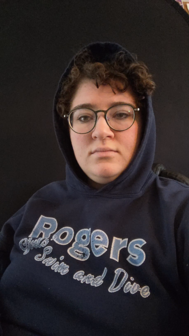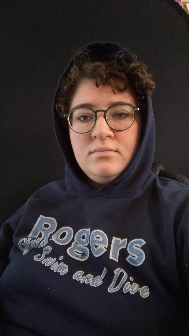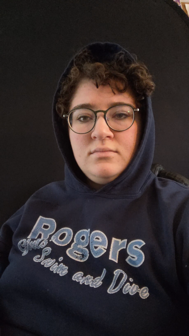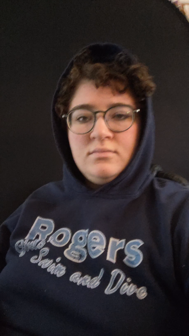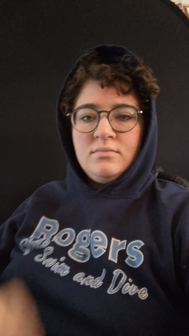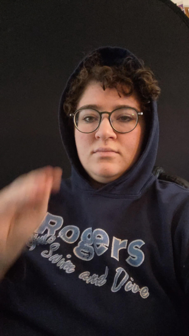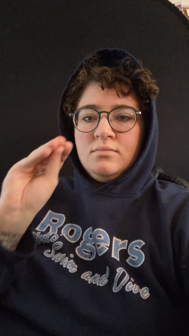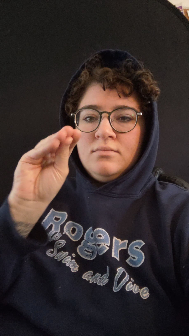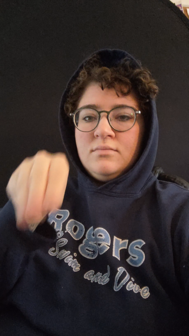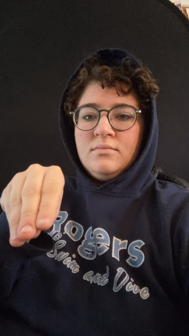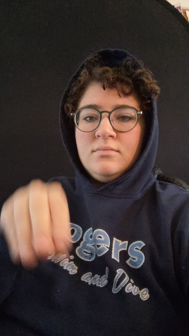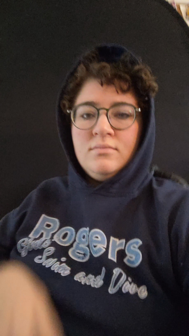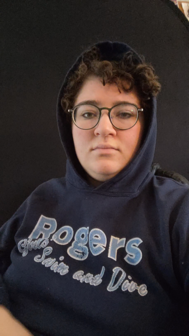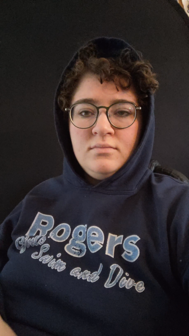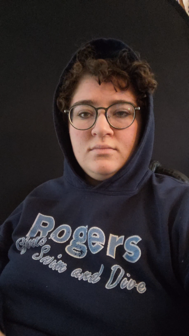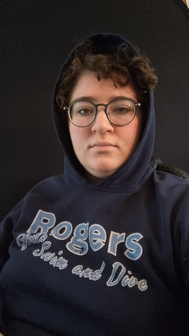put